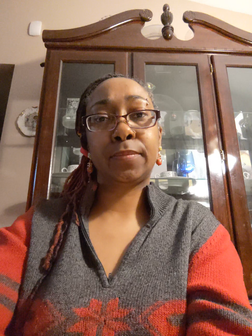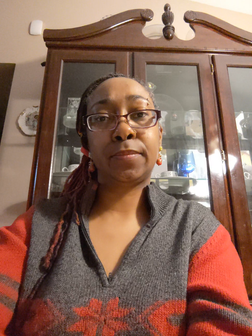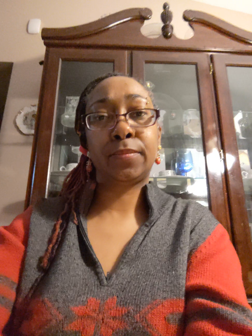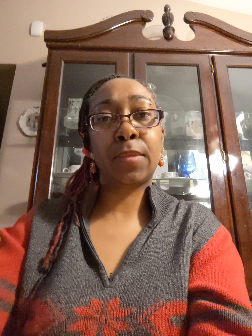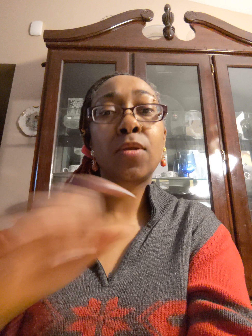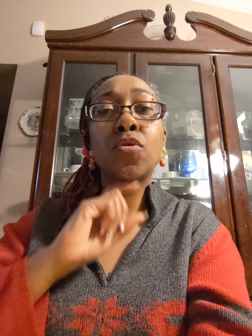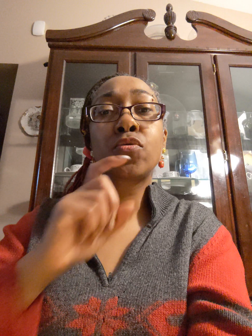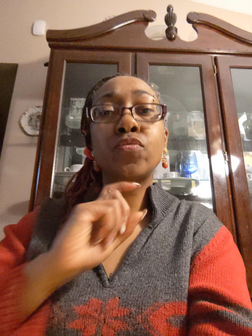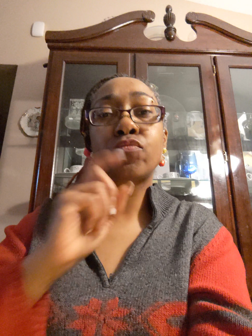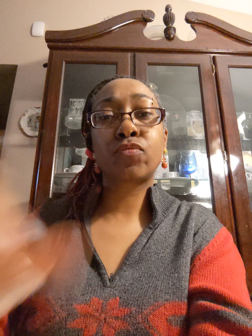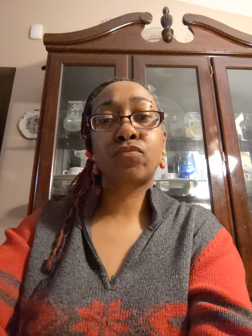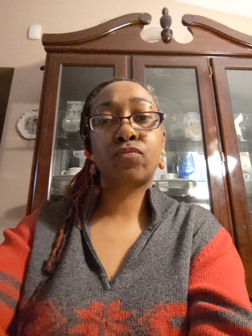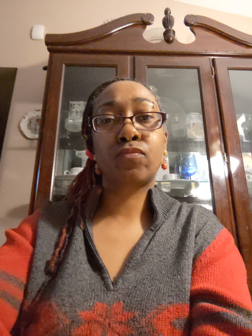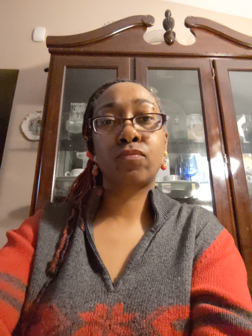garbage